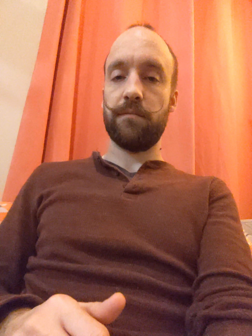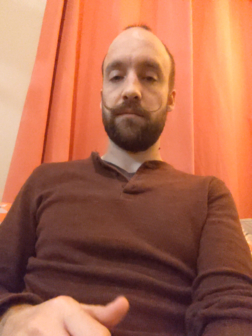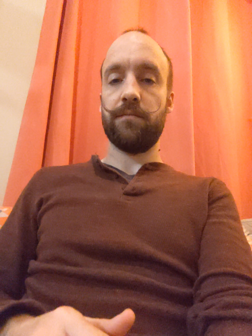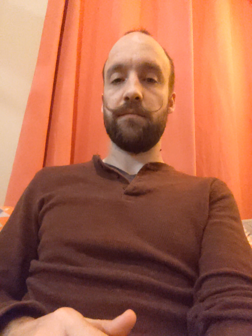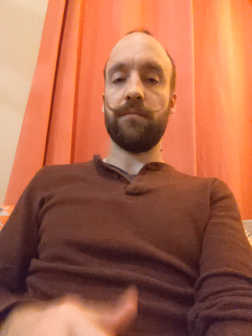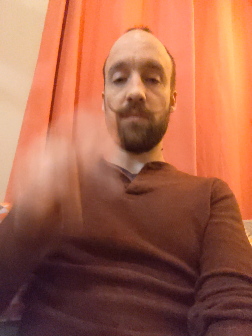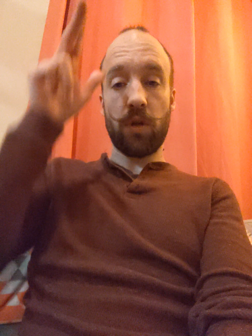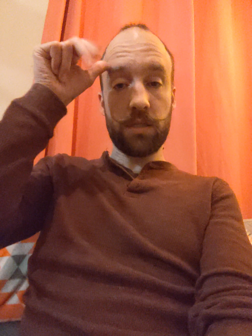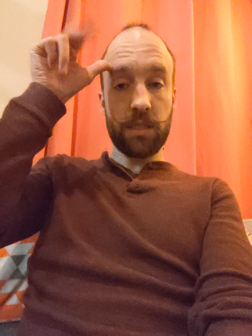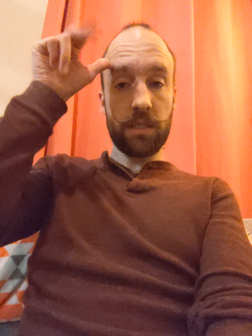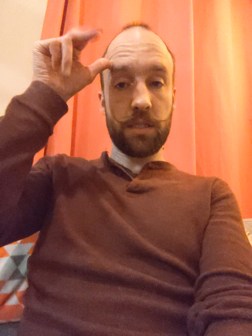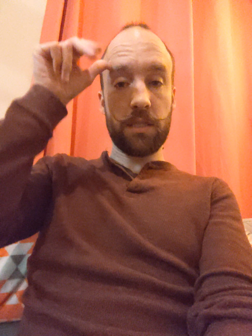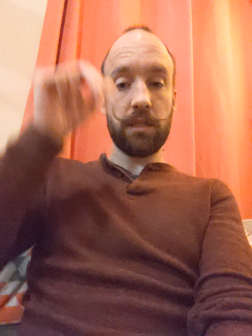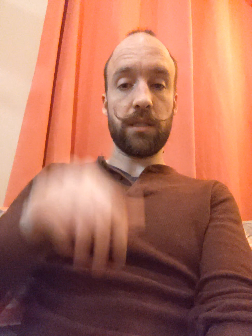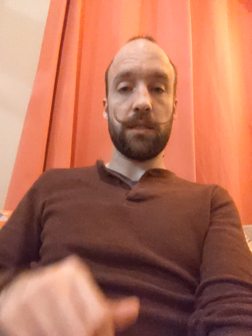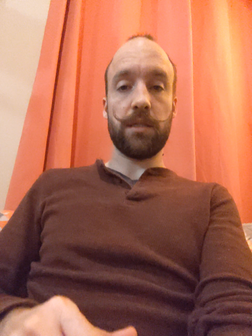horse